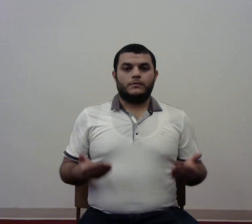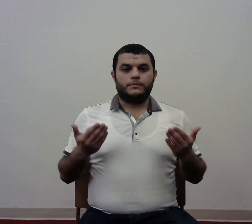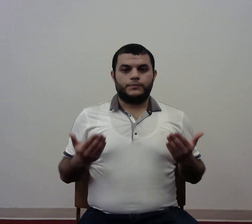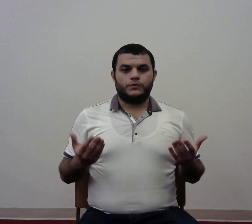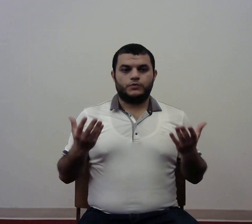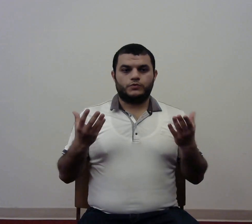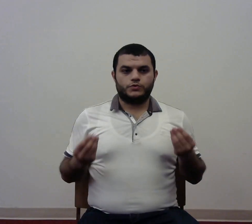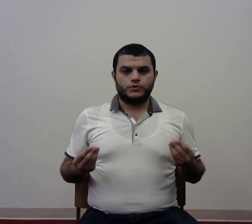bu gün